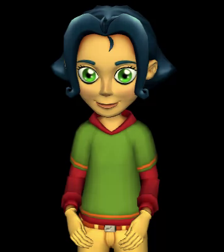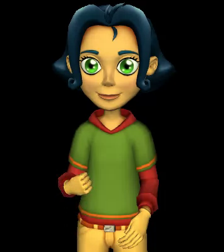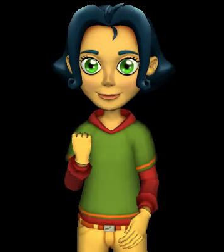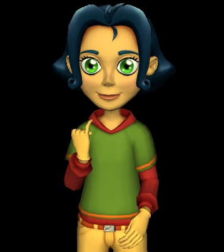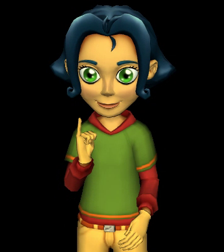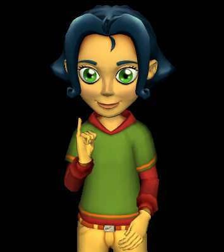إذا